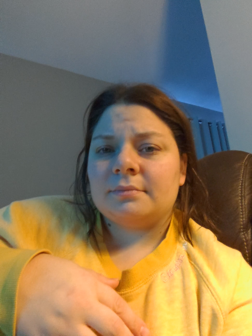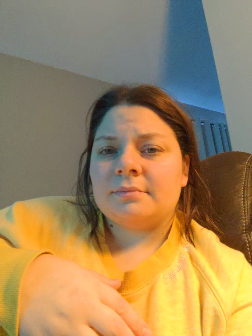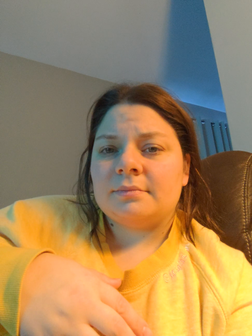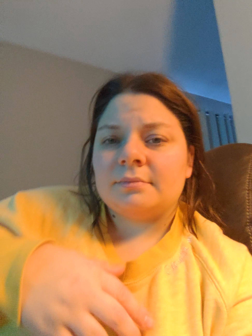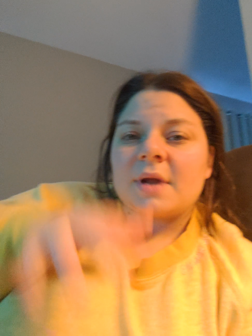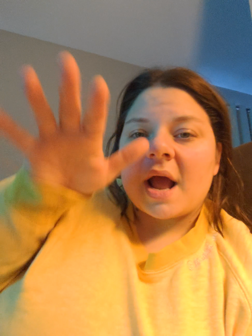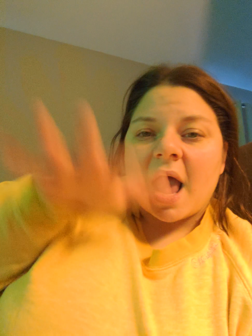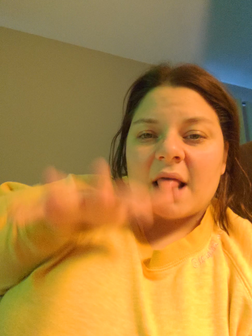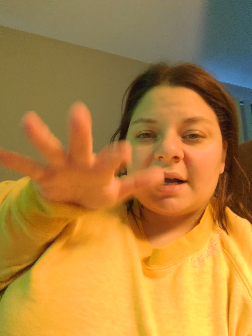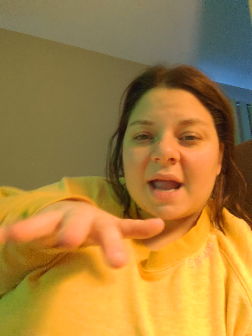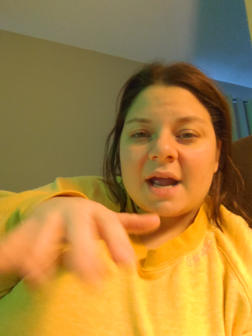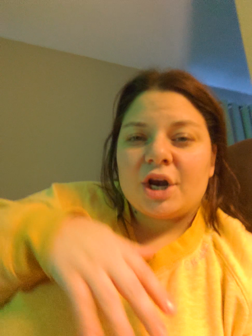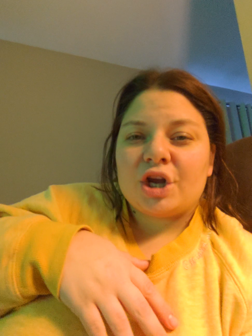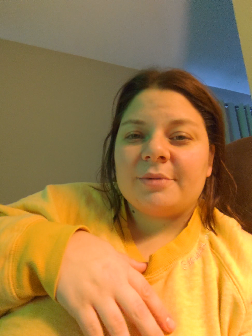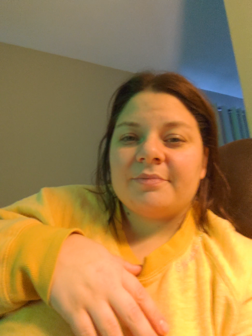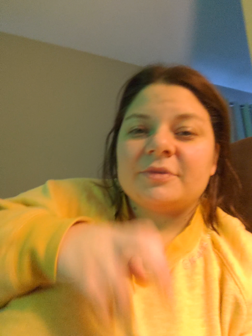alligator